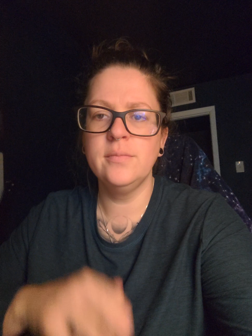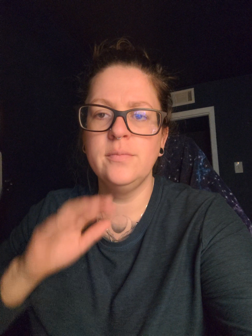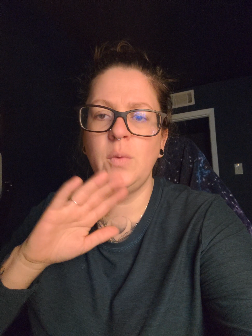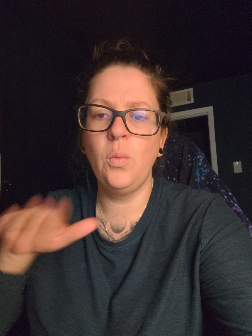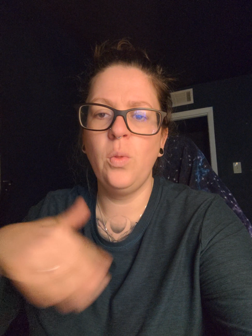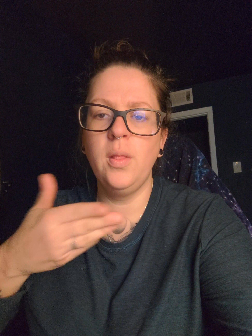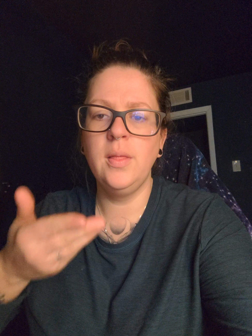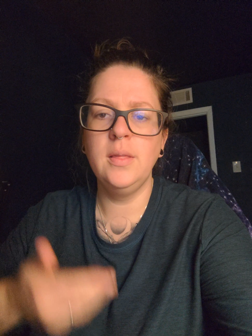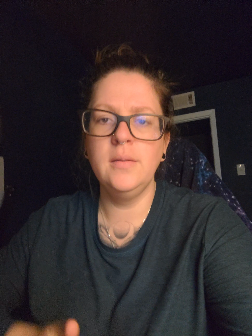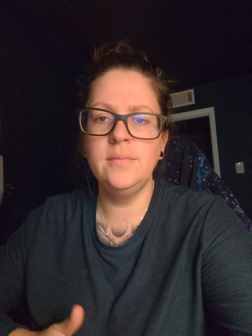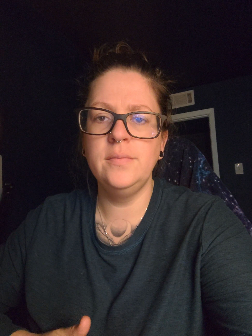all